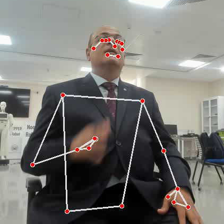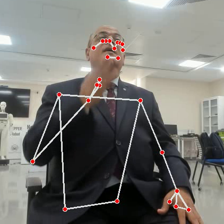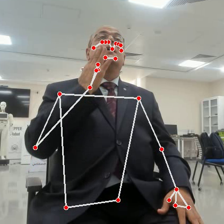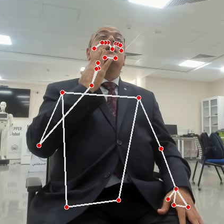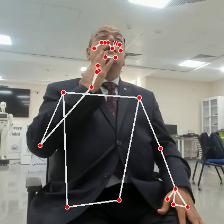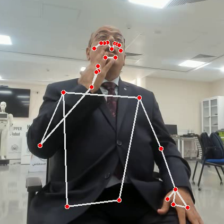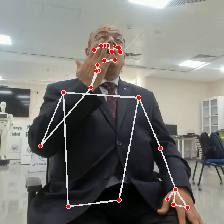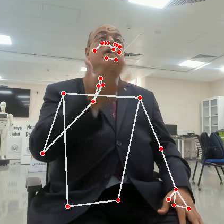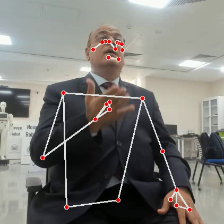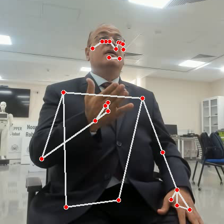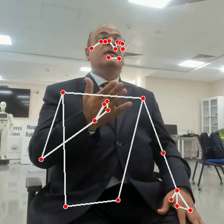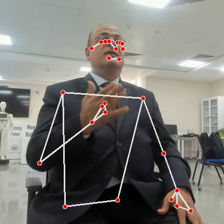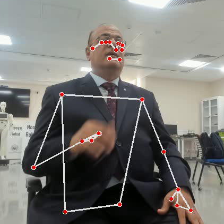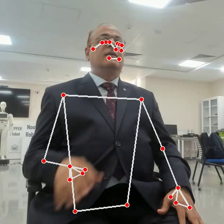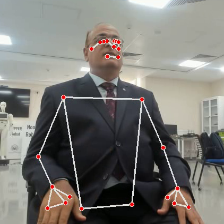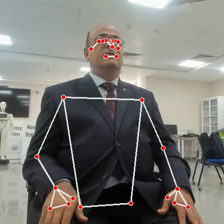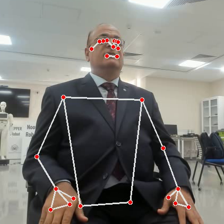yallhwy